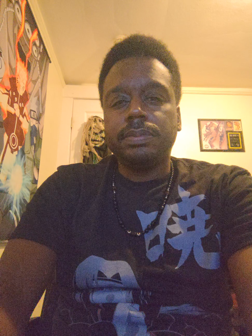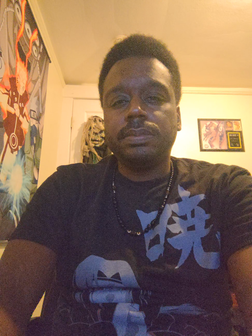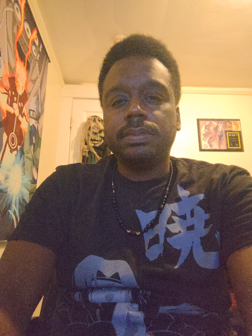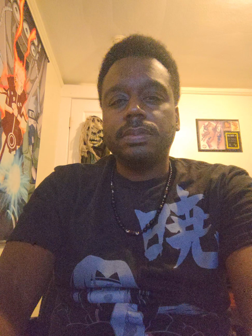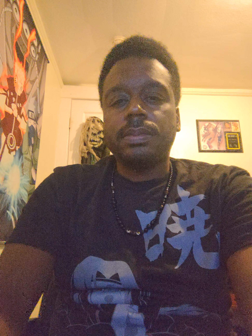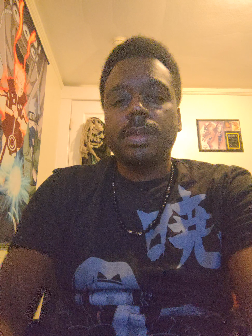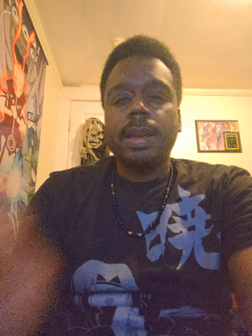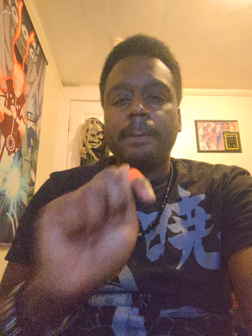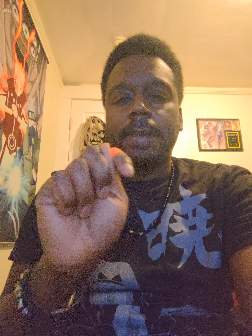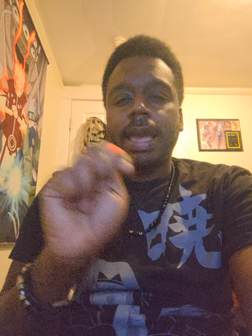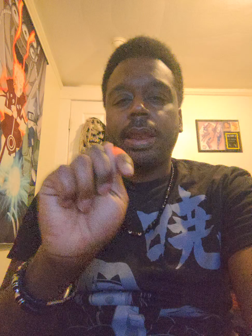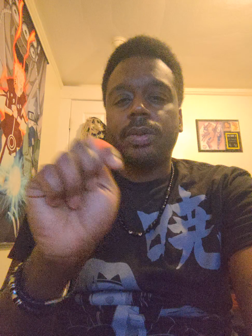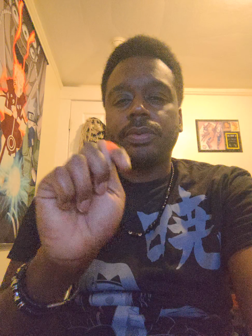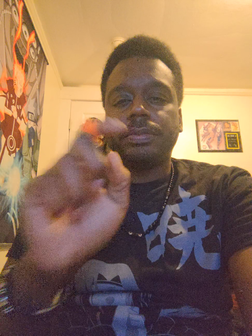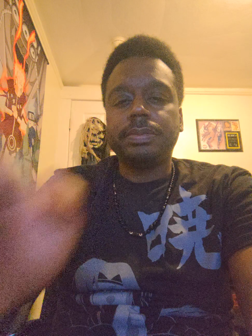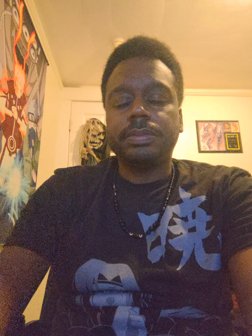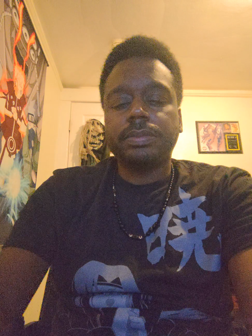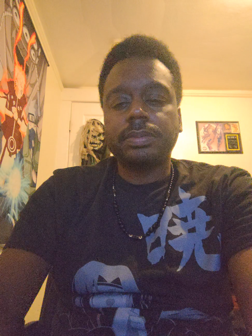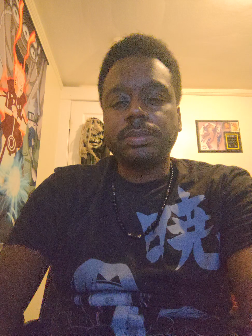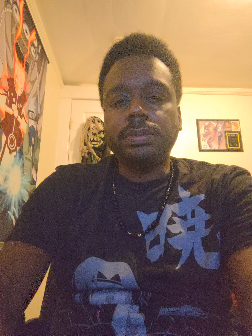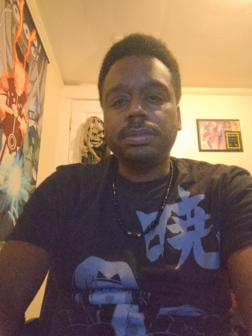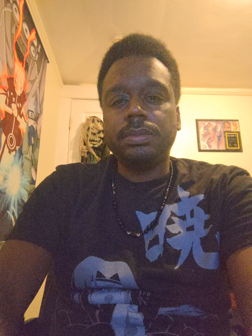potty